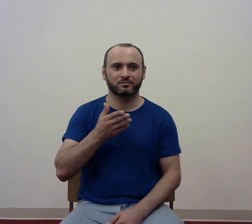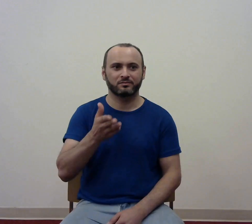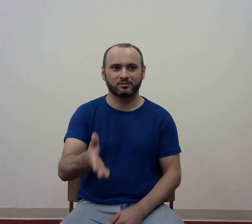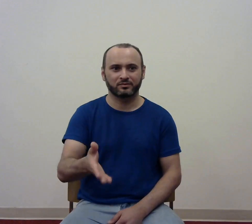burda